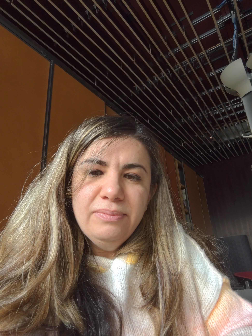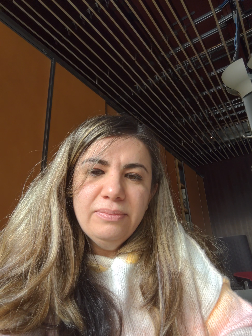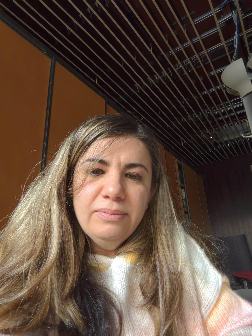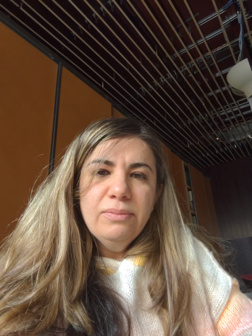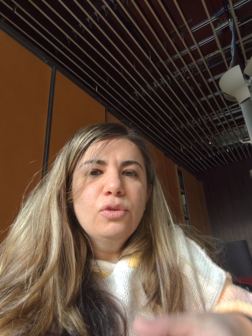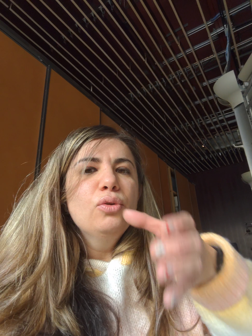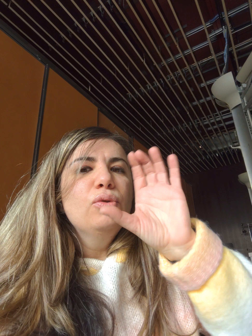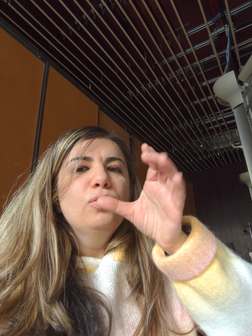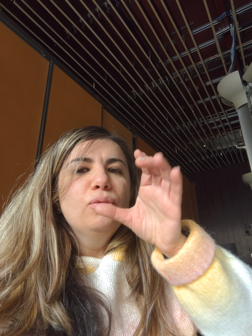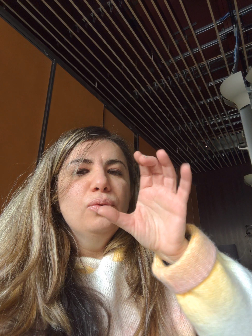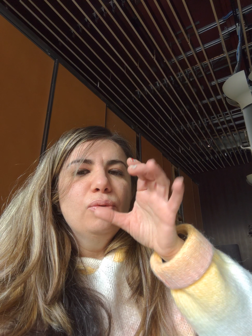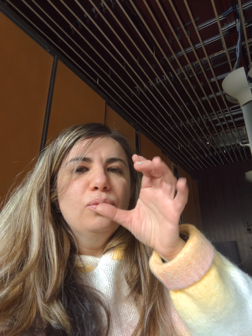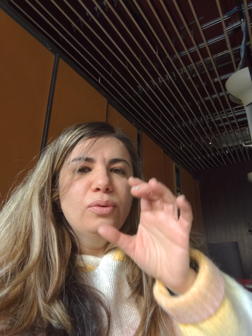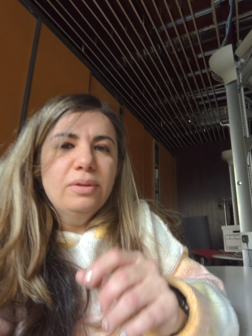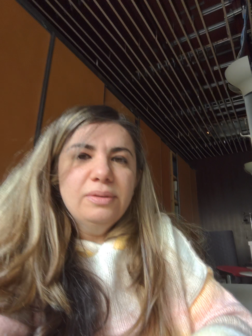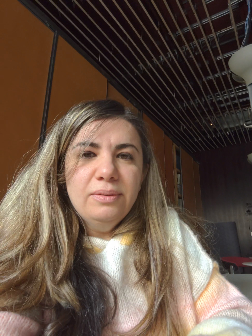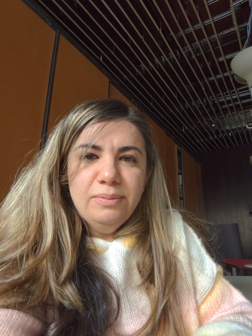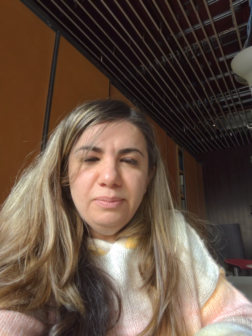drink